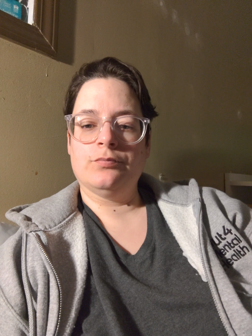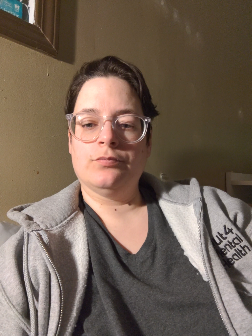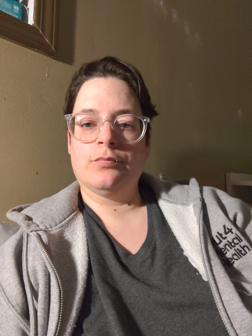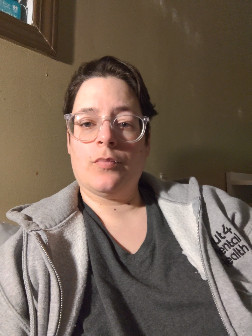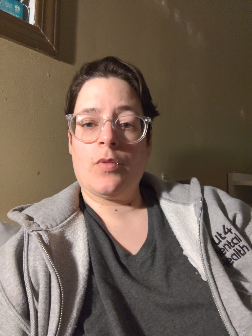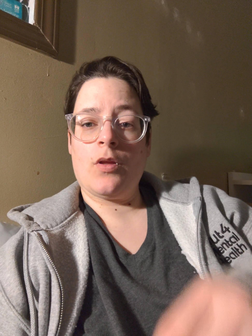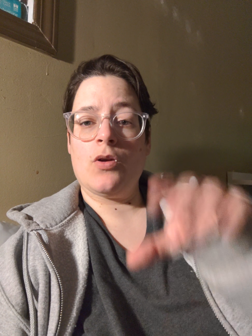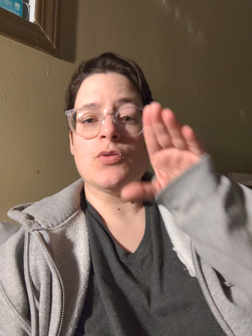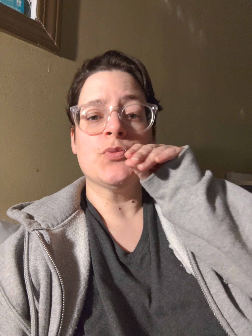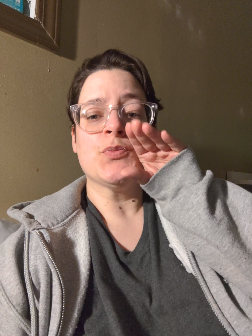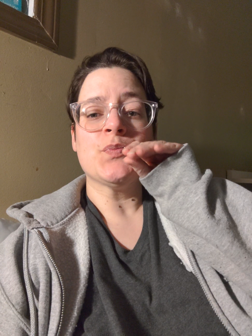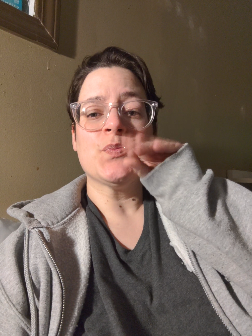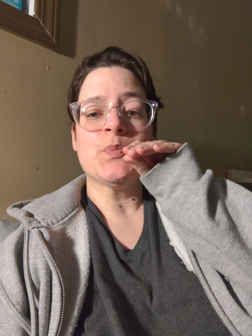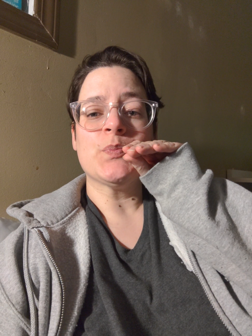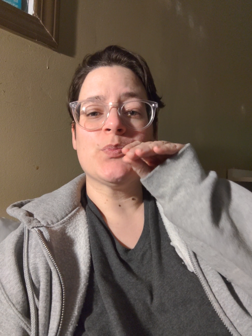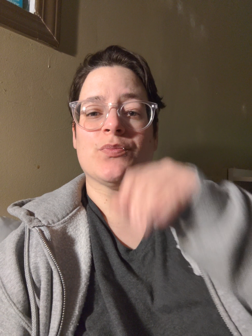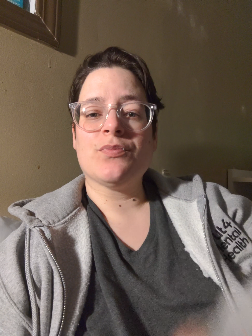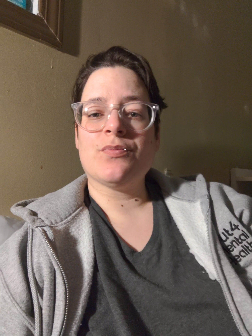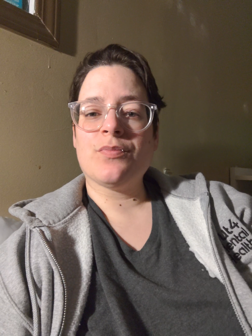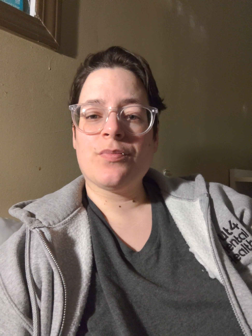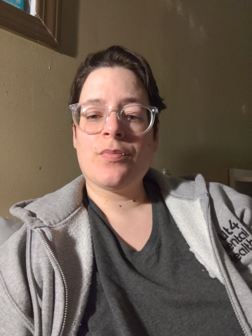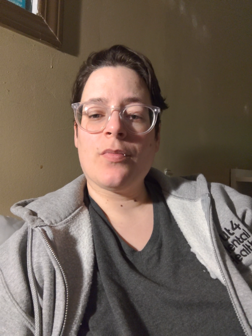goose